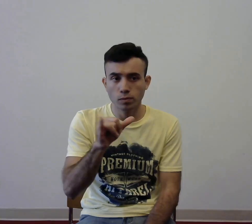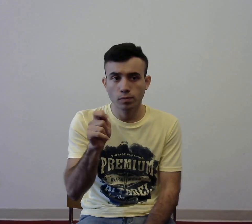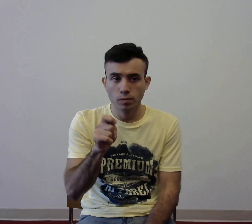bazar